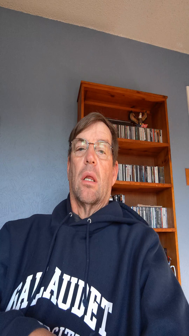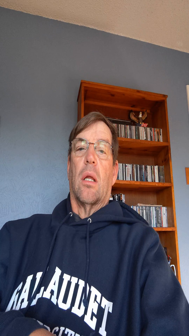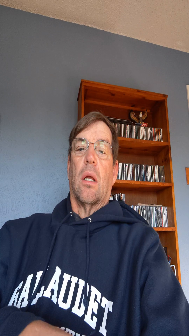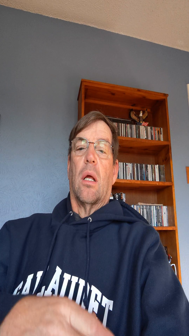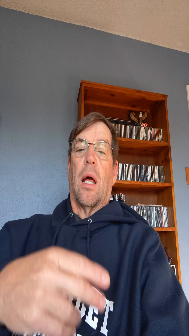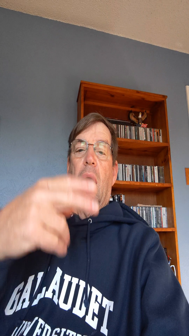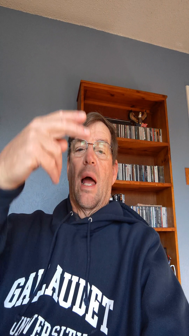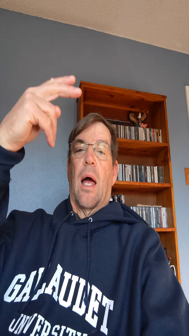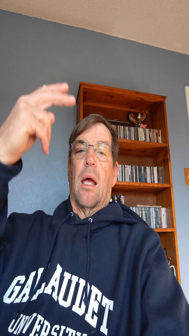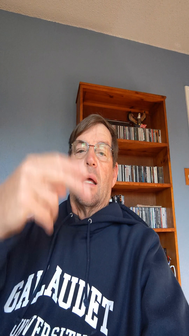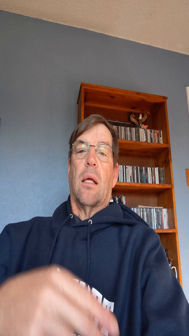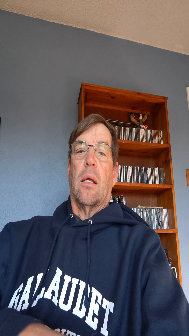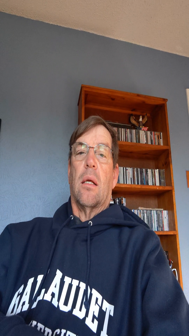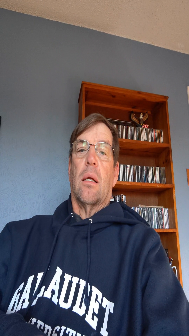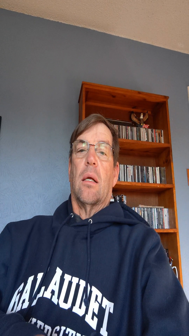high